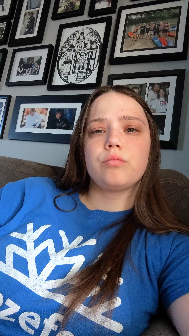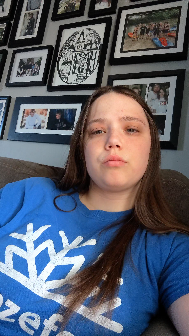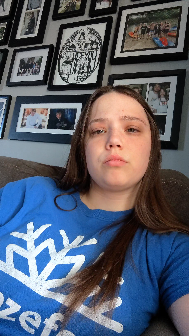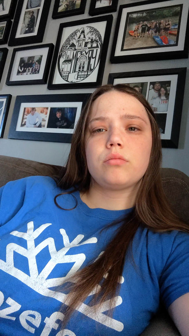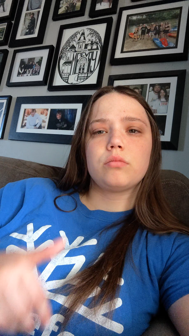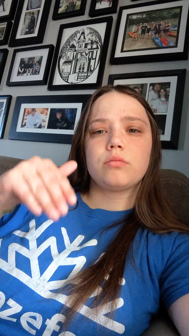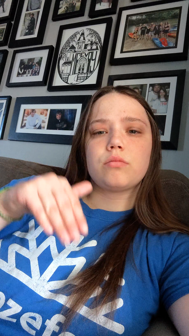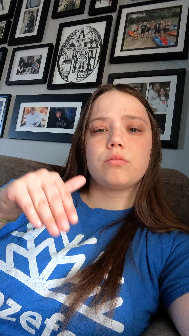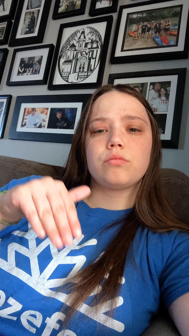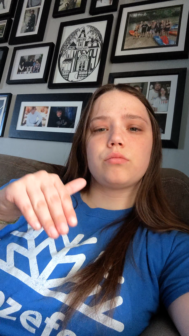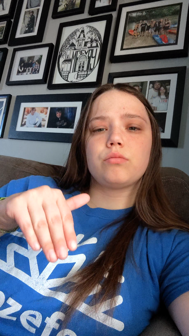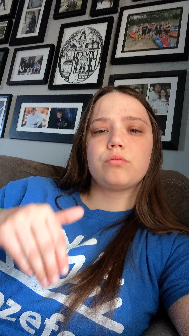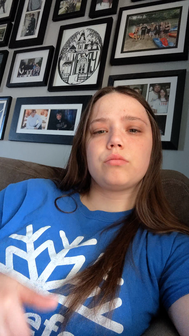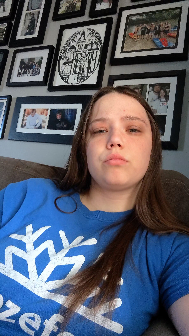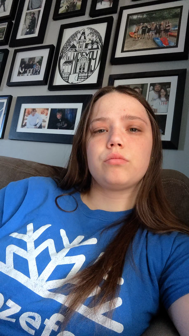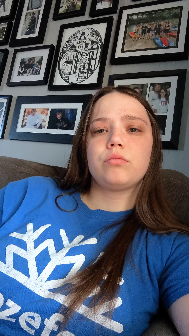doctor